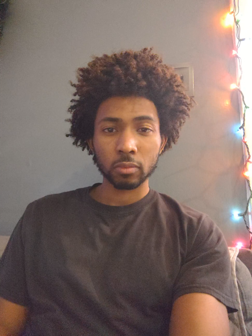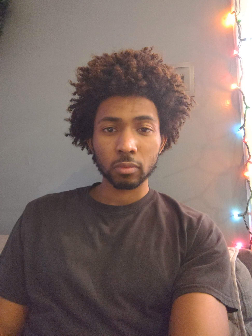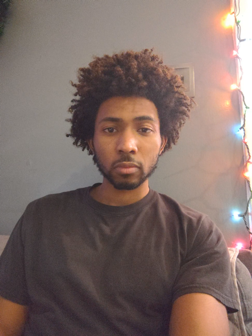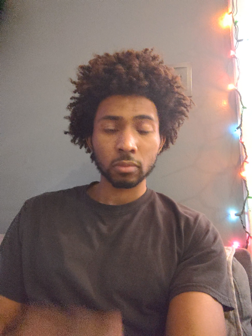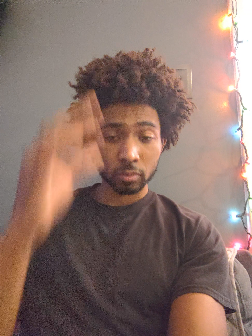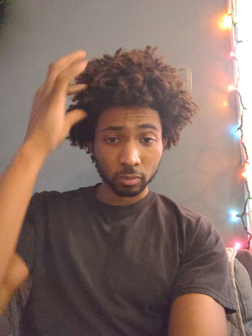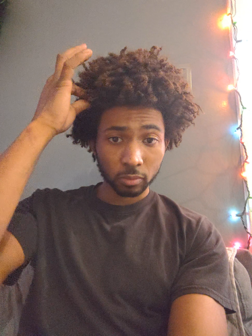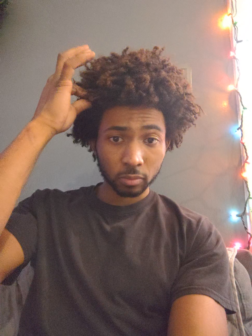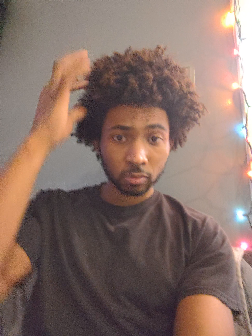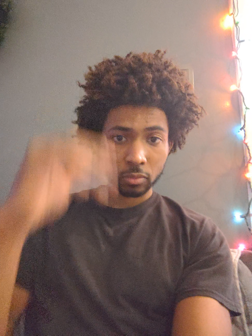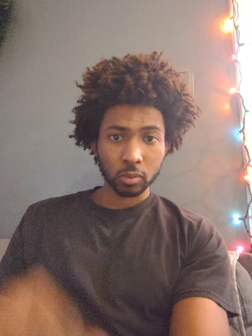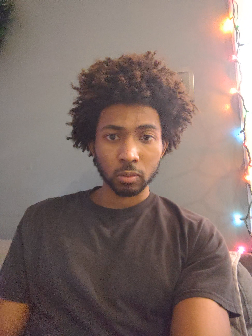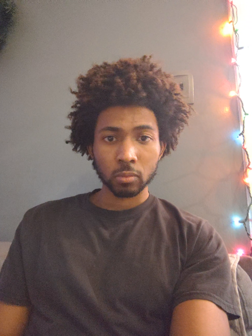hair